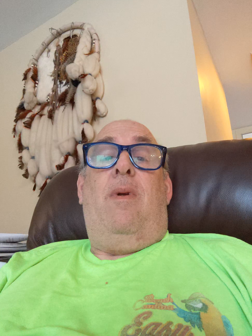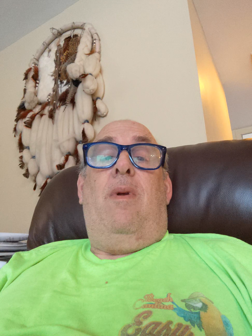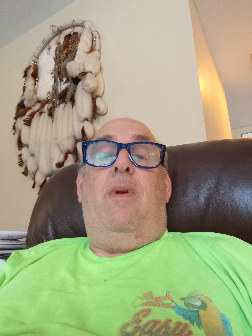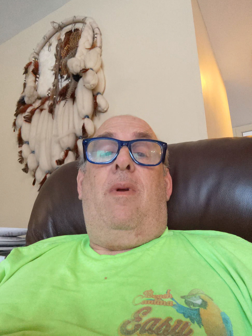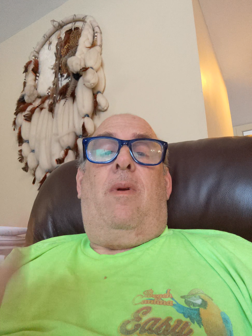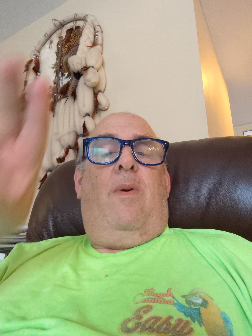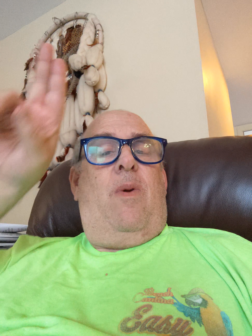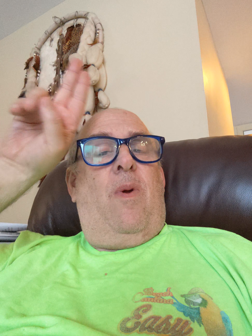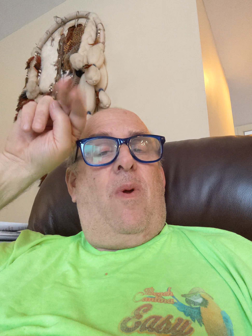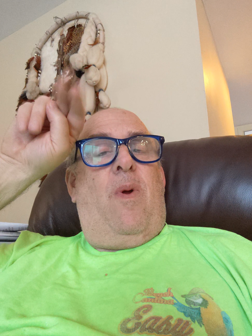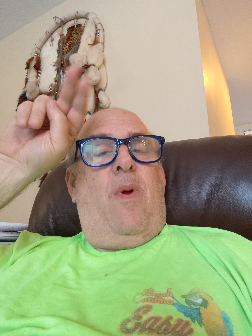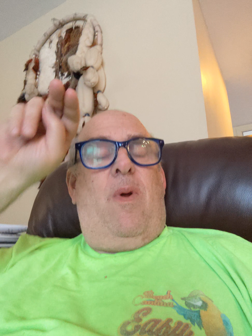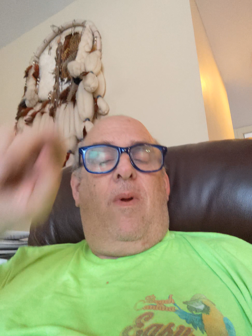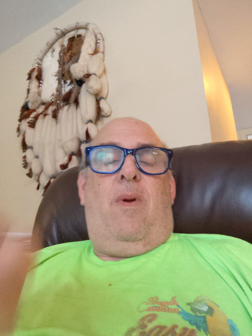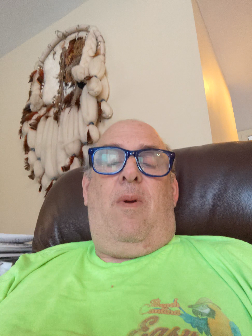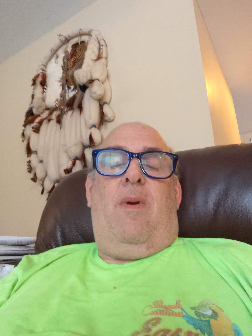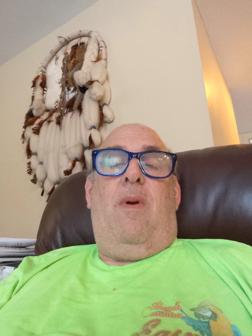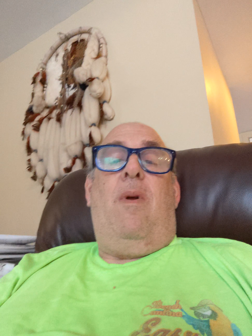horse